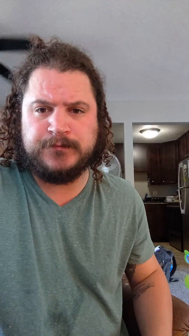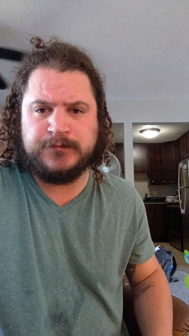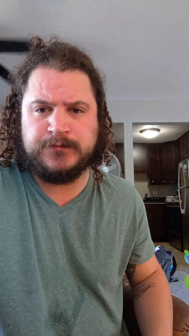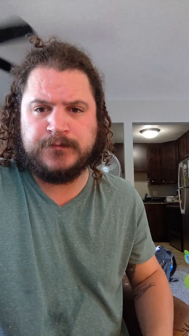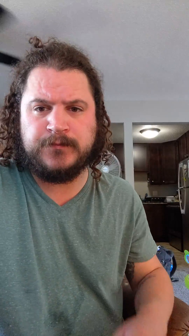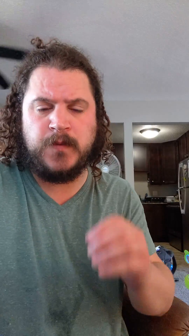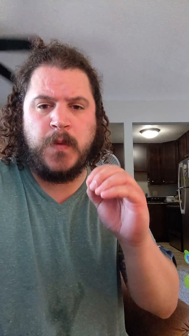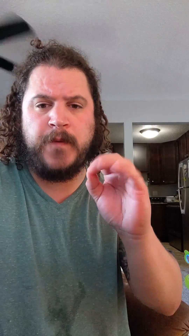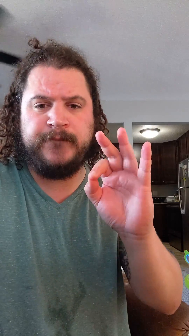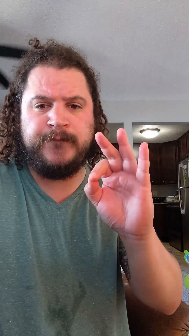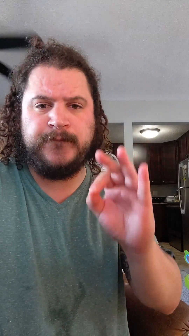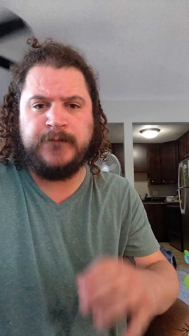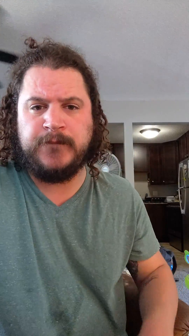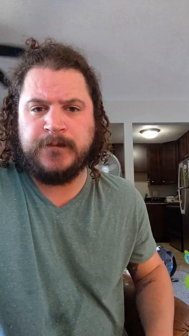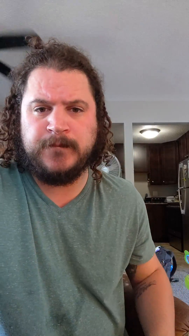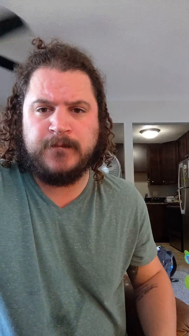of